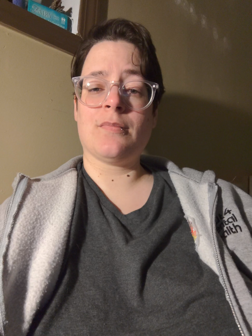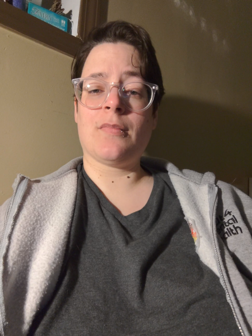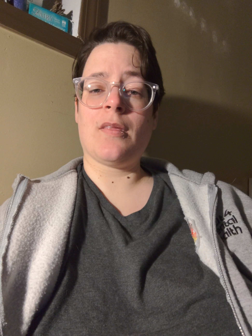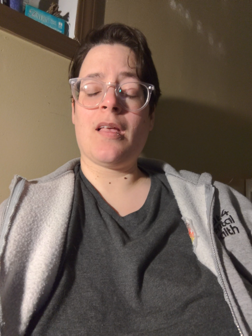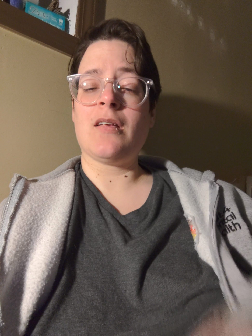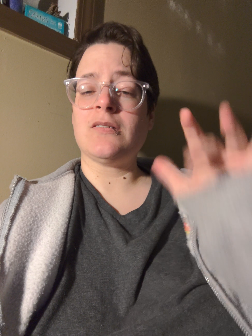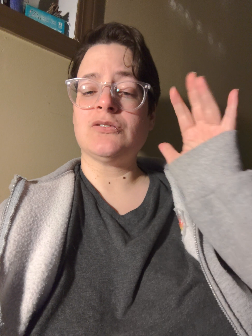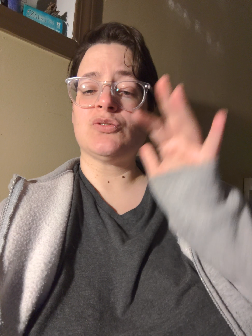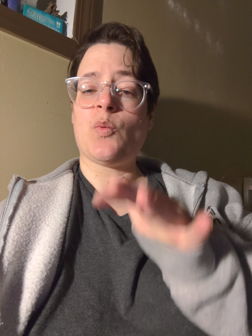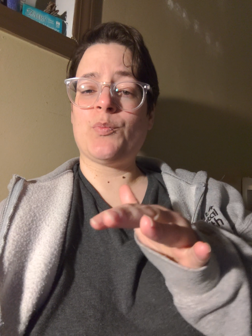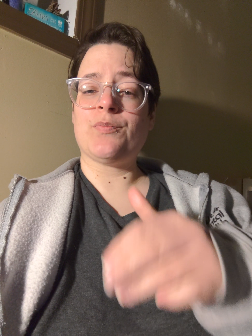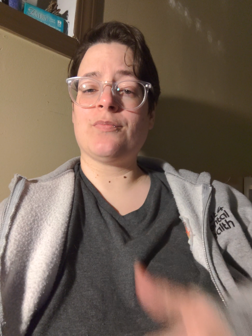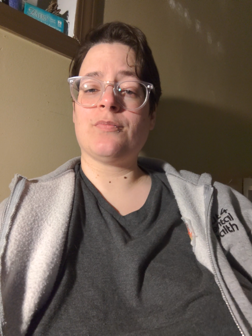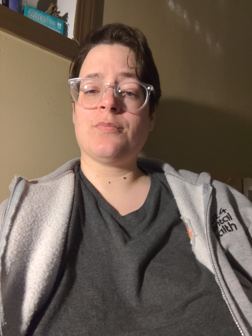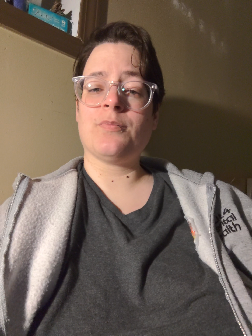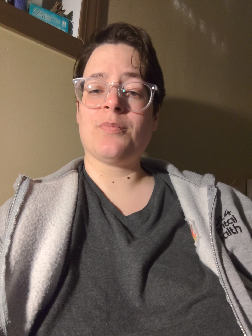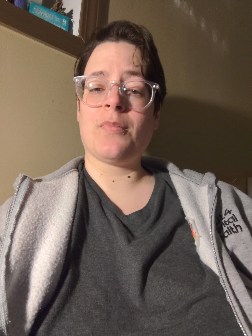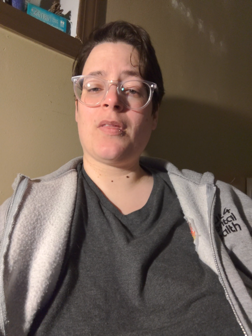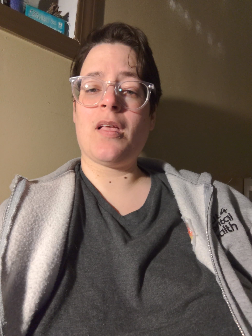snow